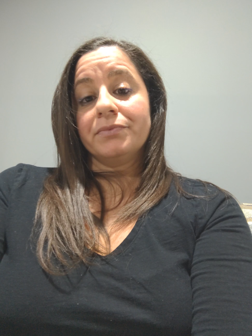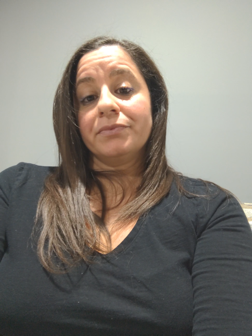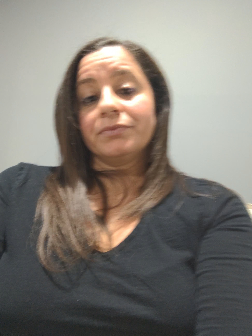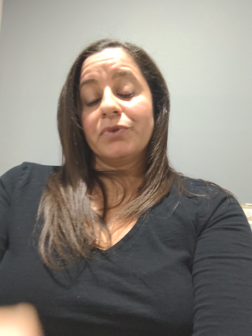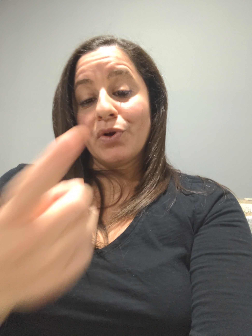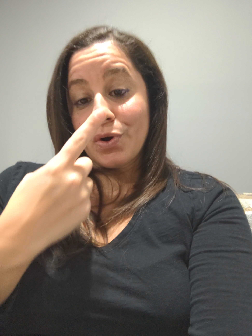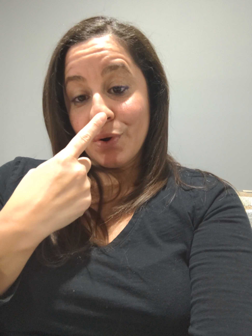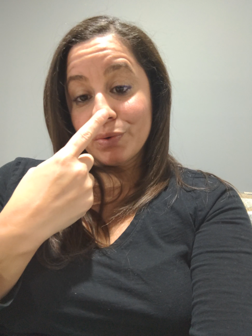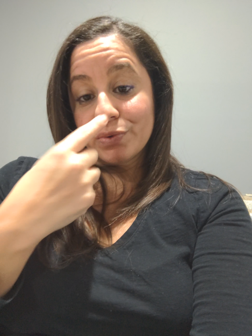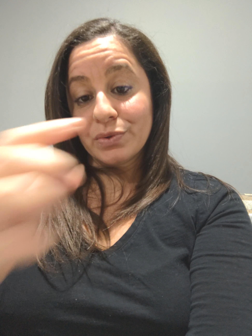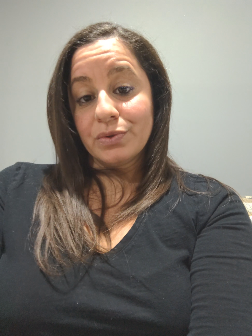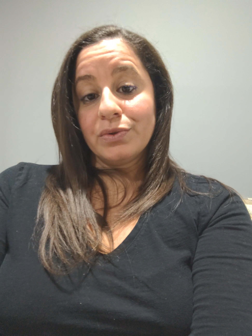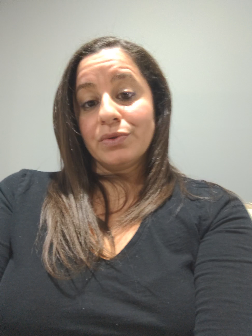nose